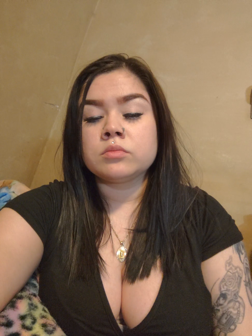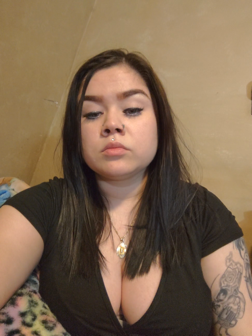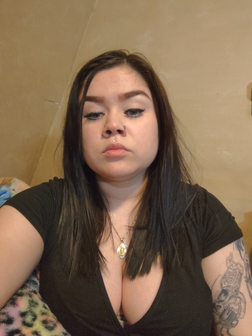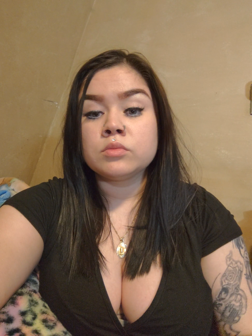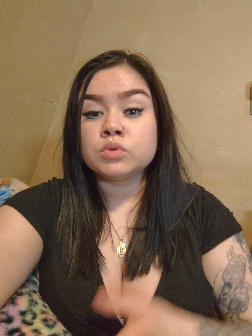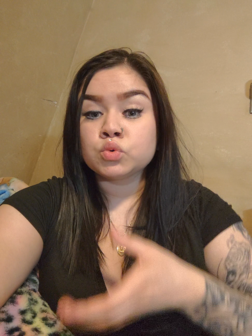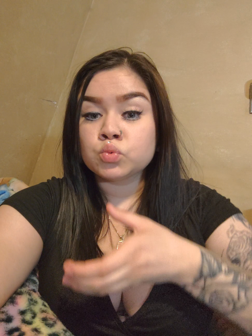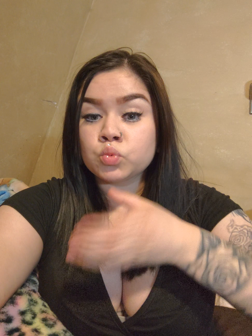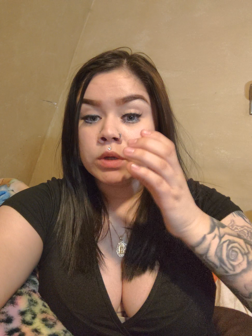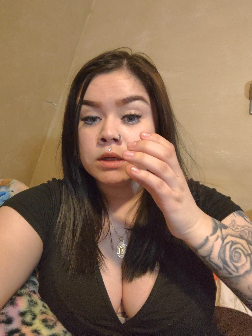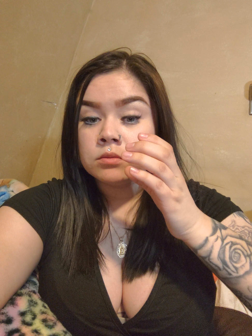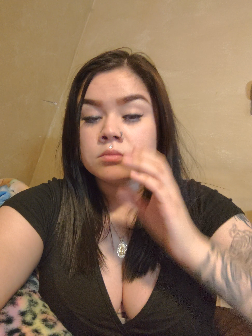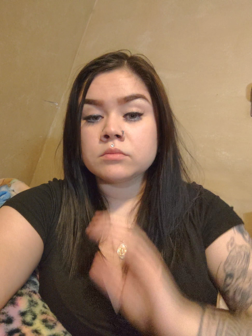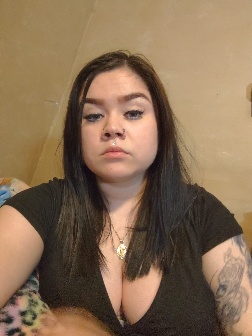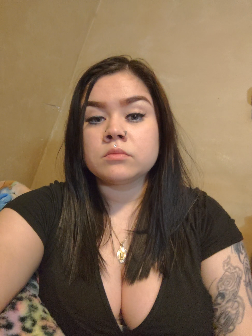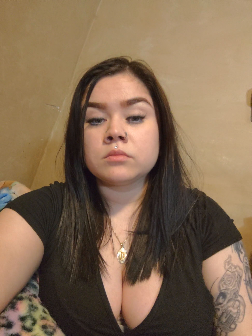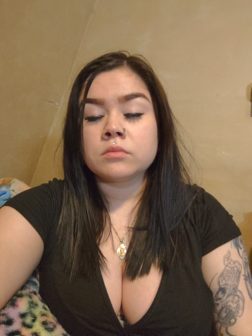drink